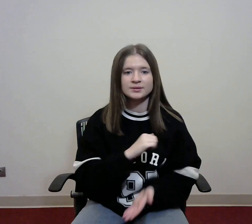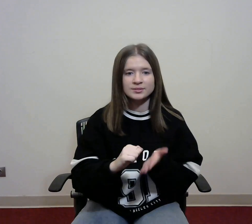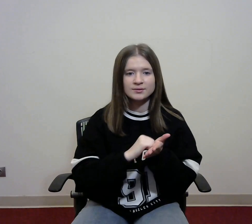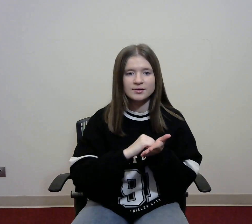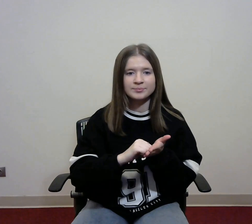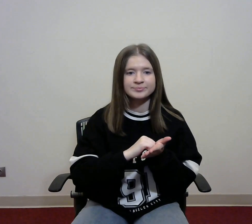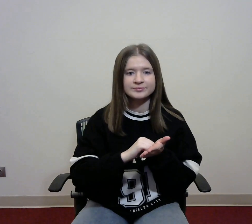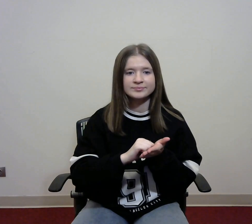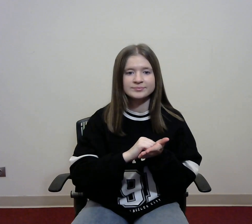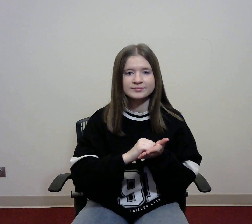sənəd